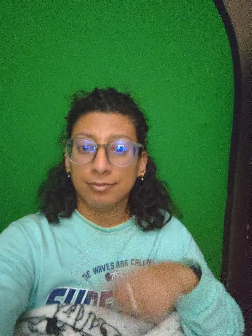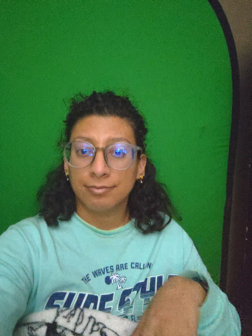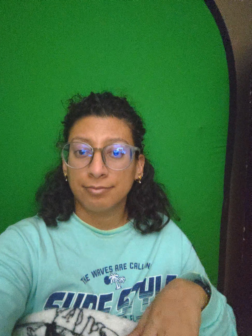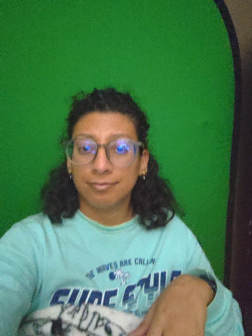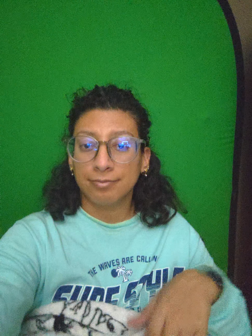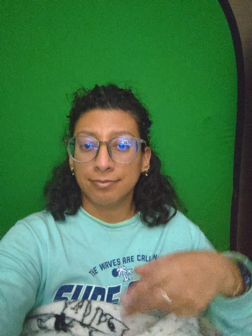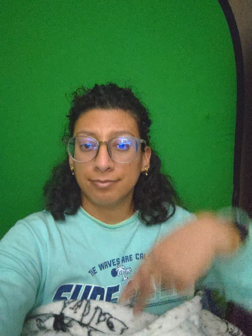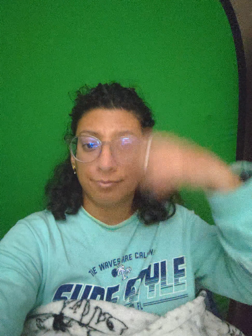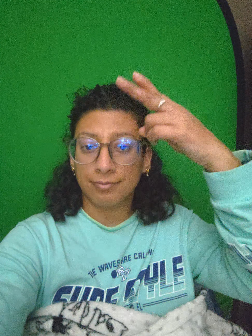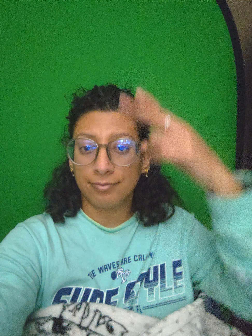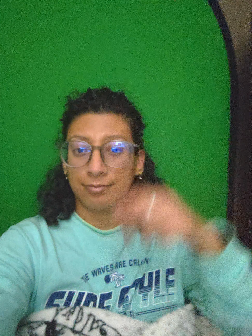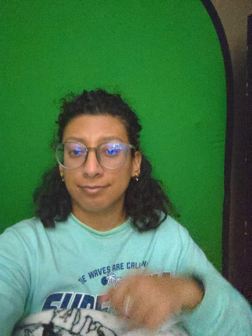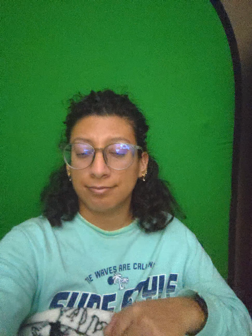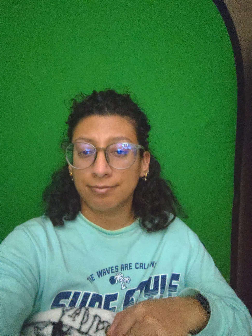high